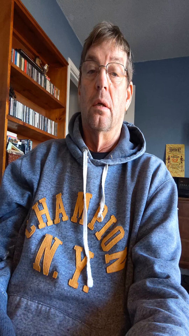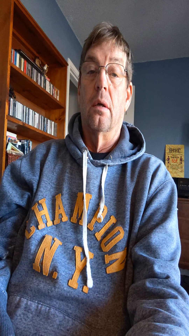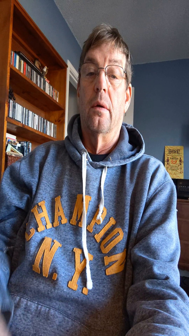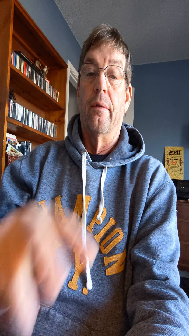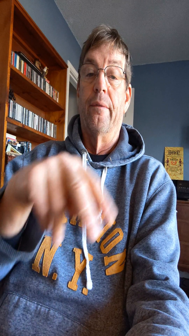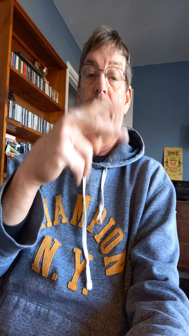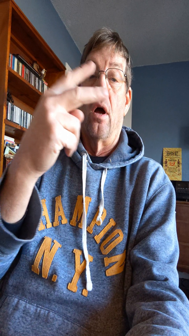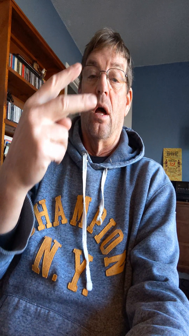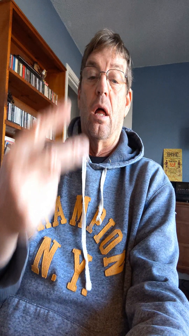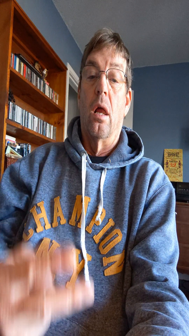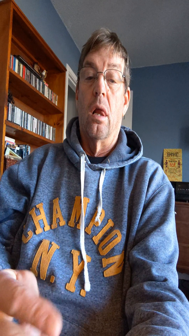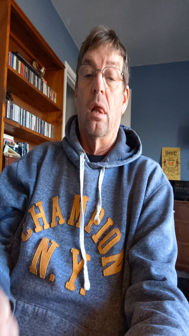fall